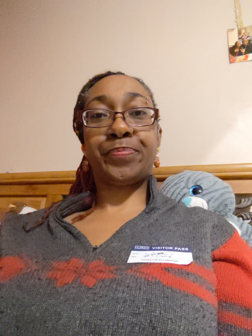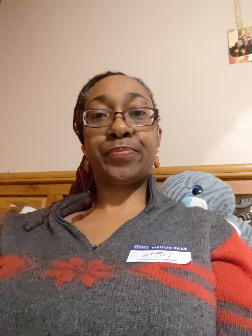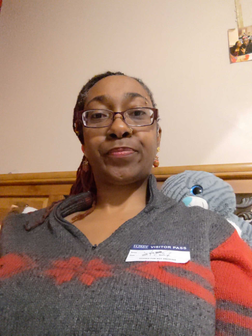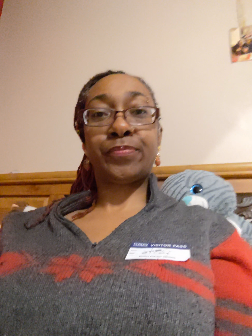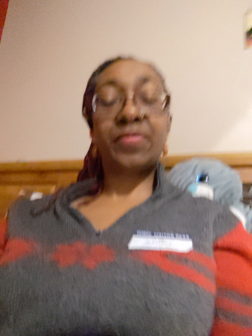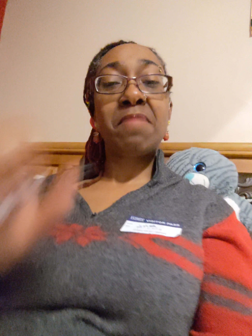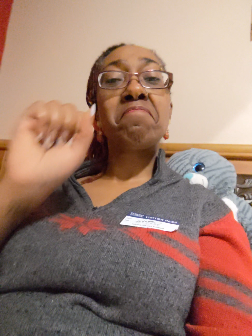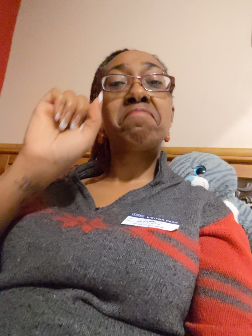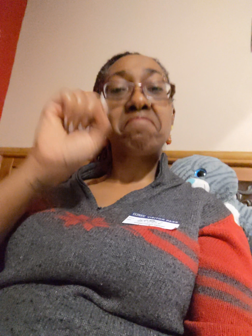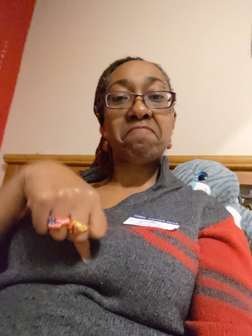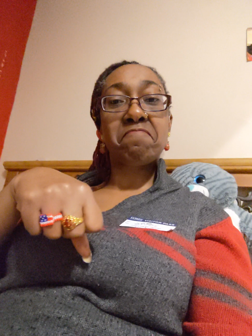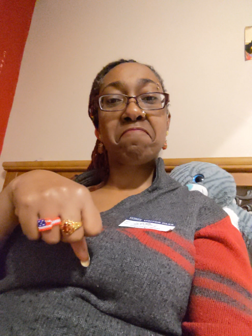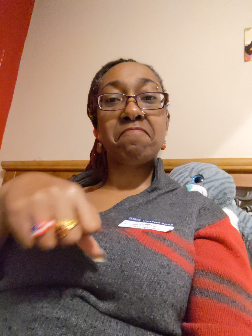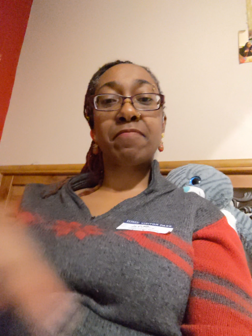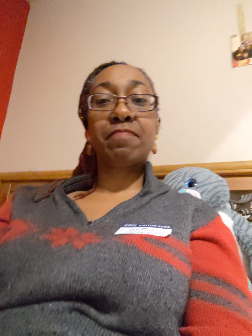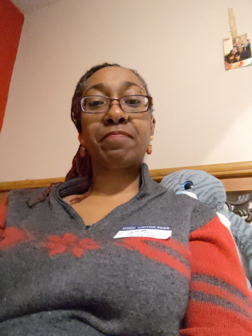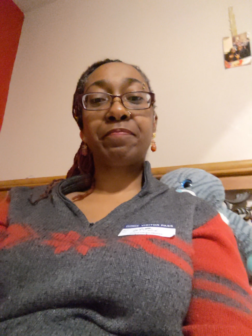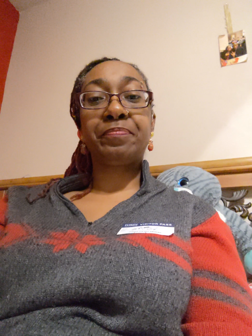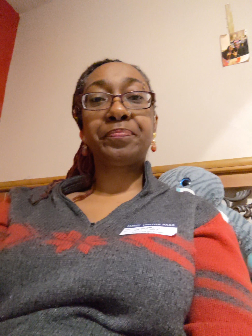can